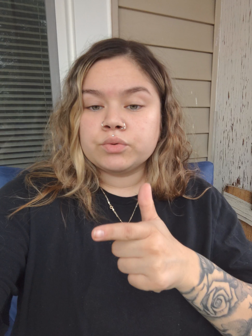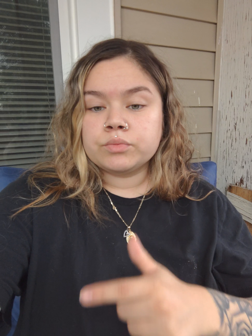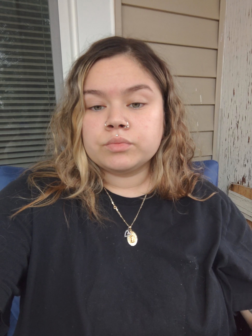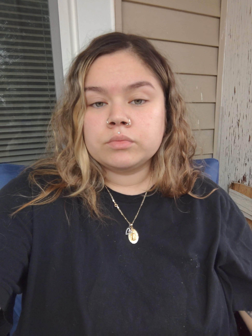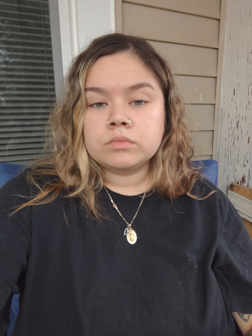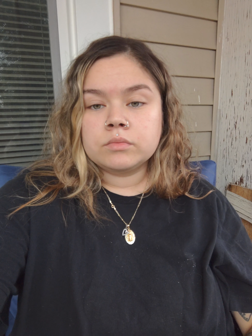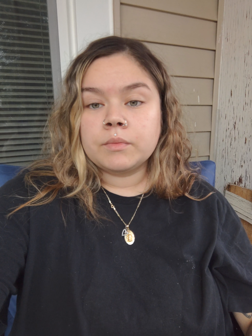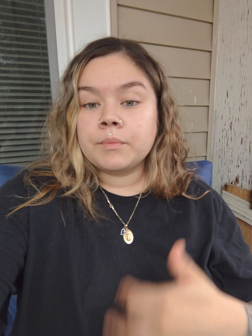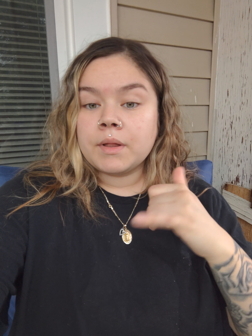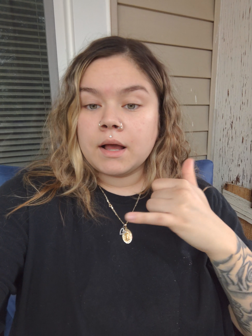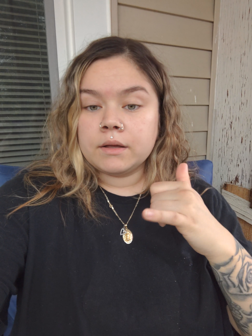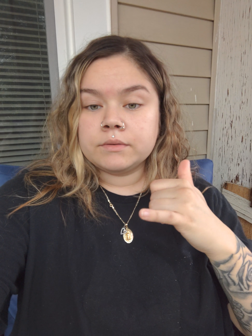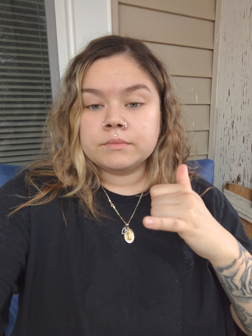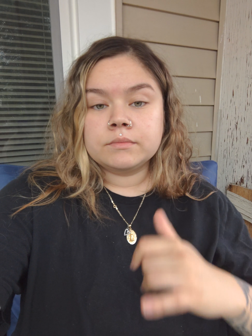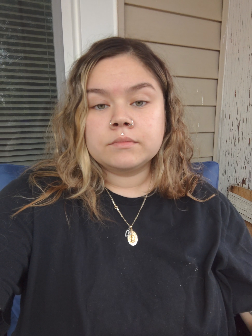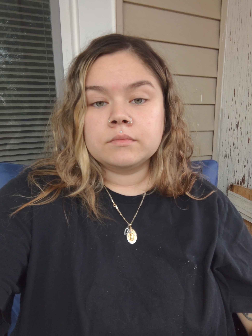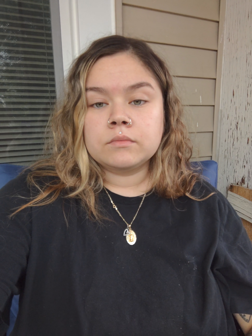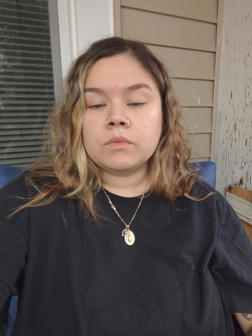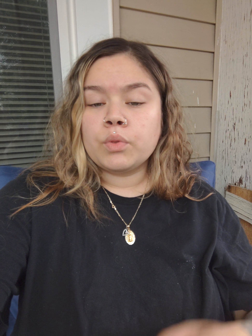play